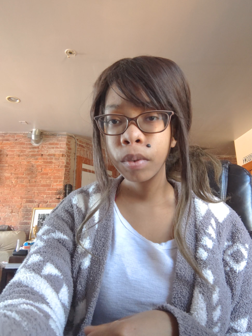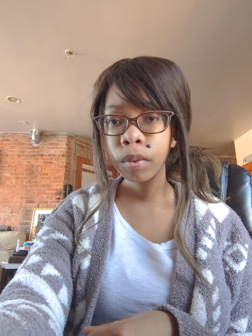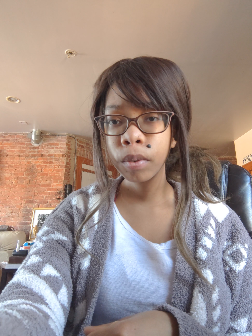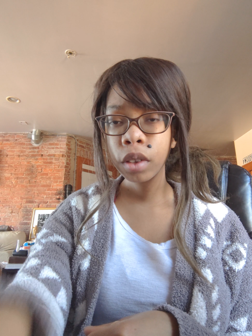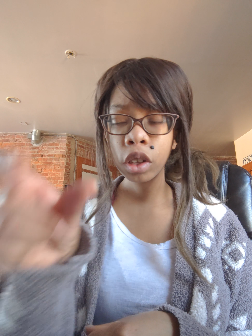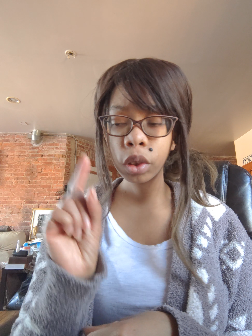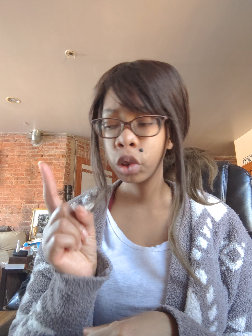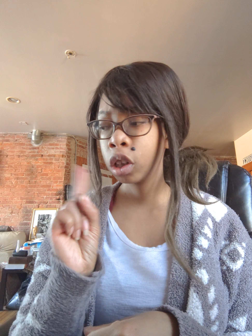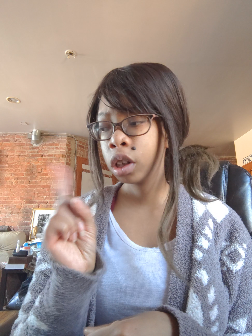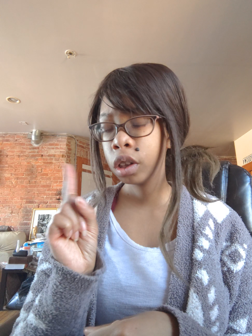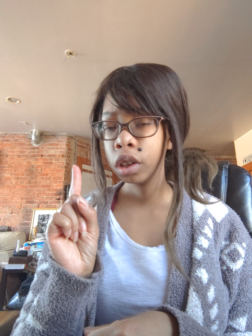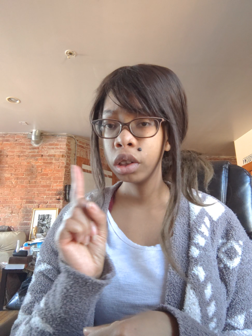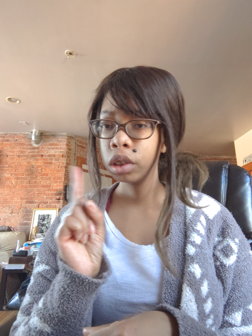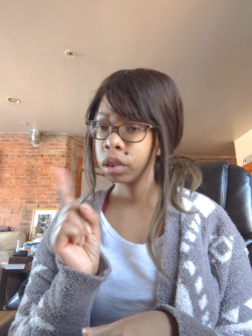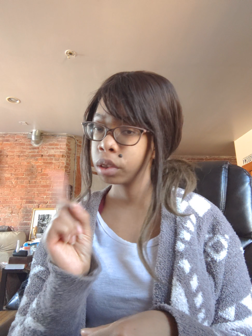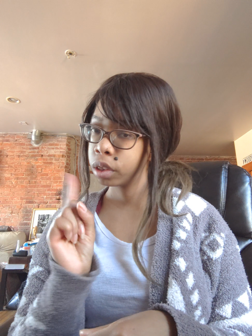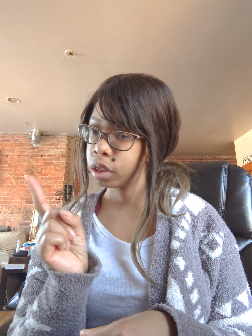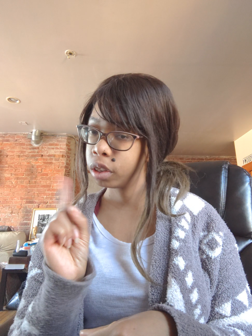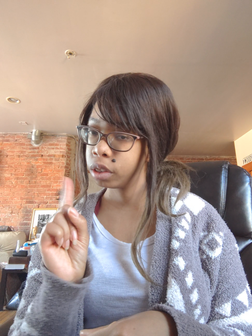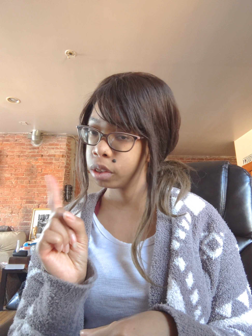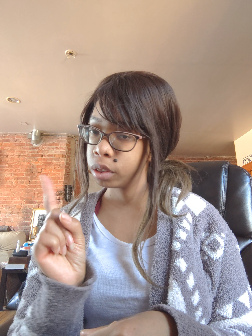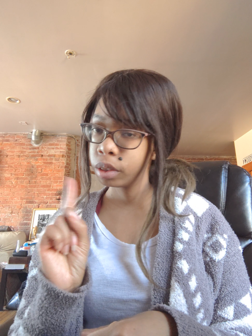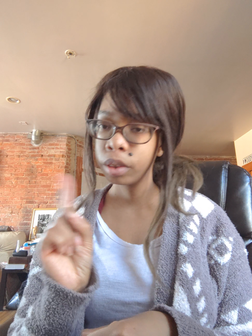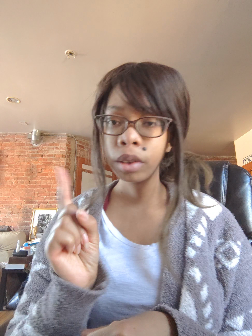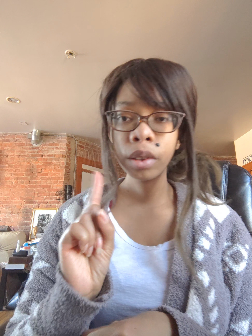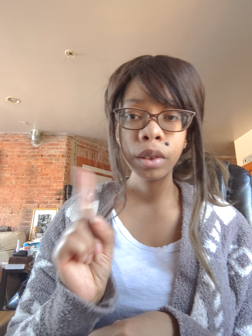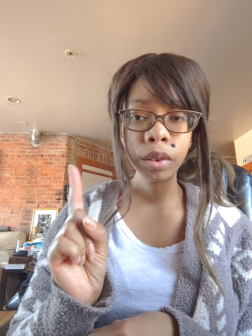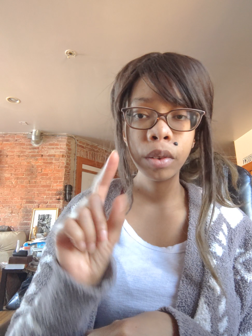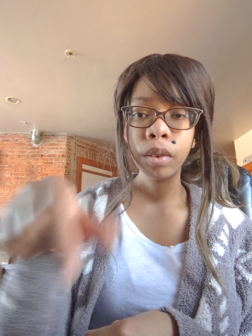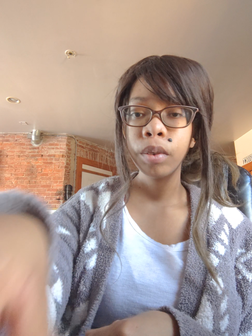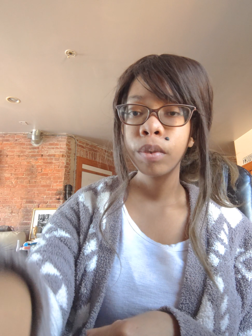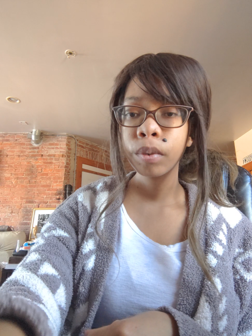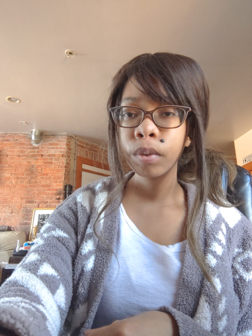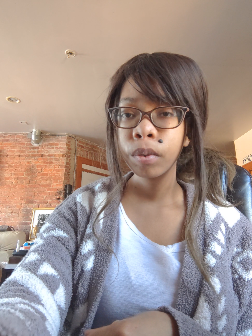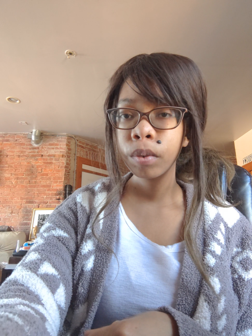where